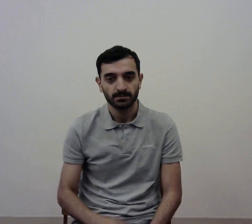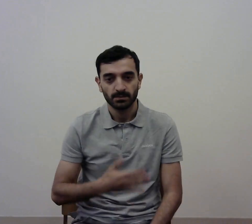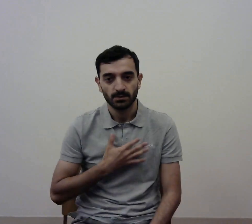mən